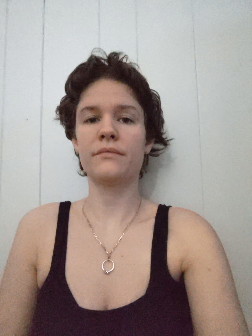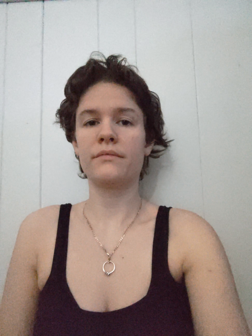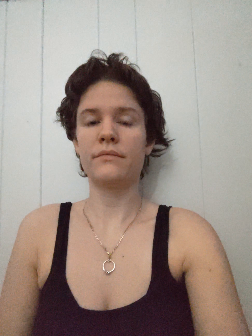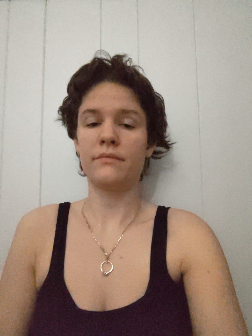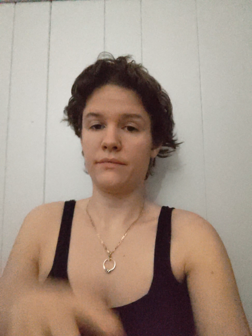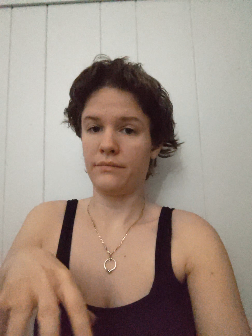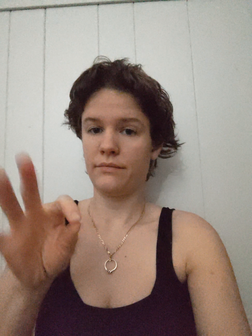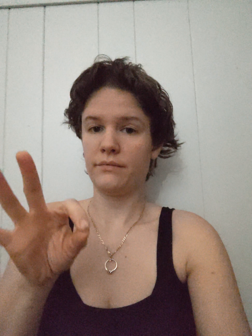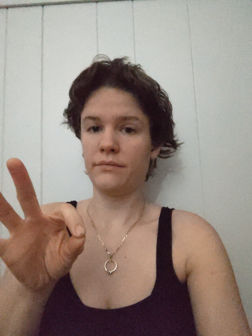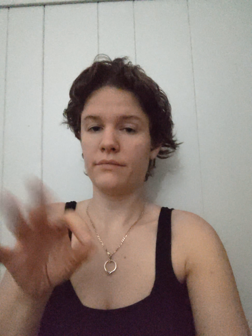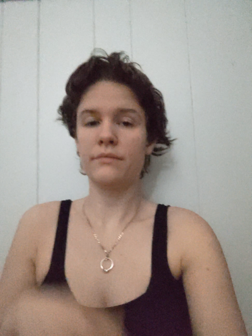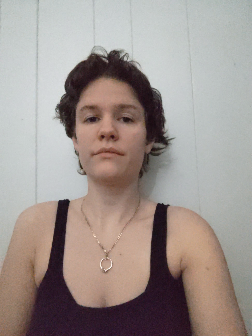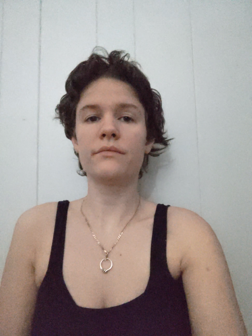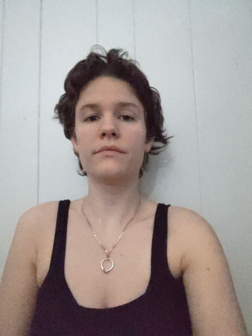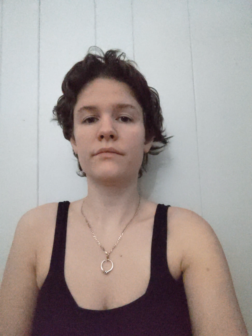find